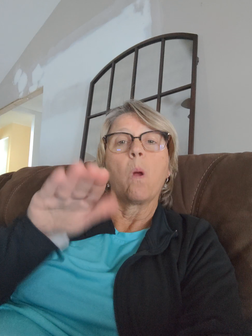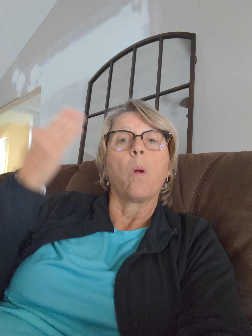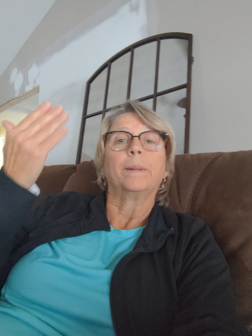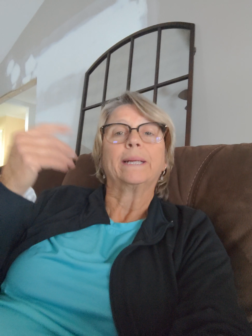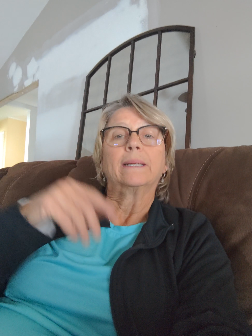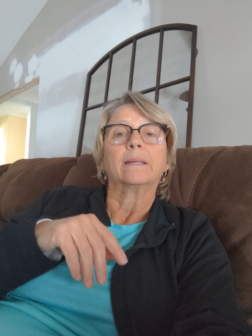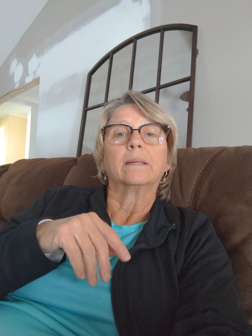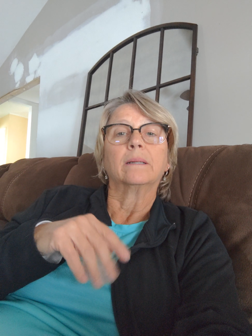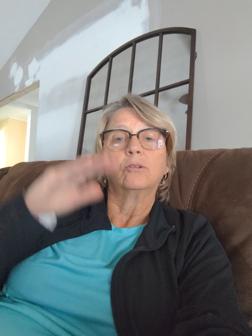open